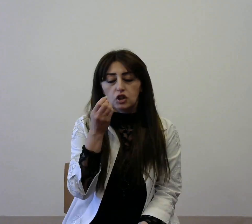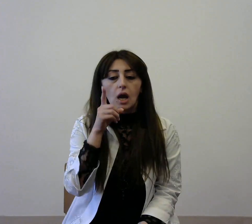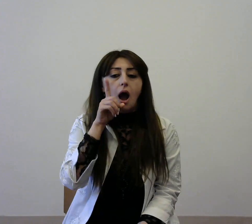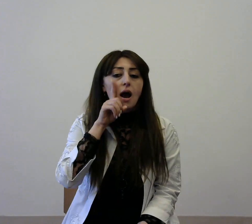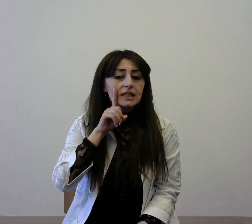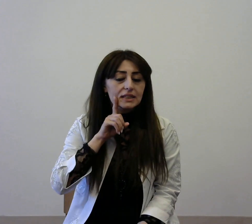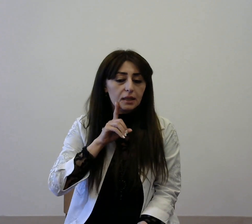azərbaycan